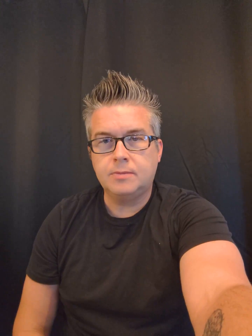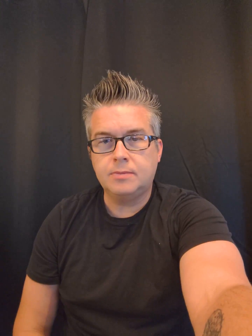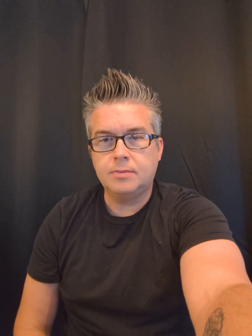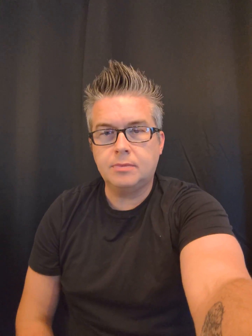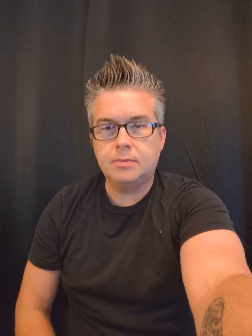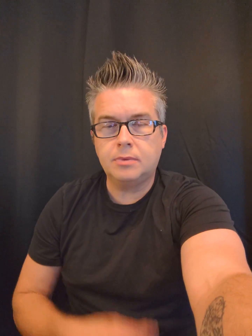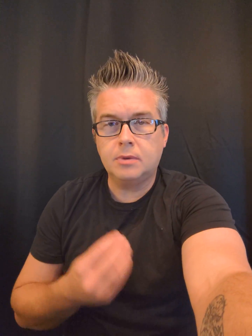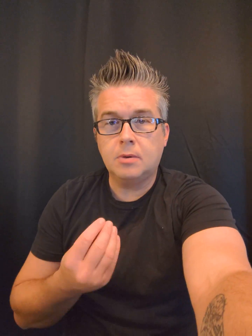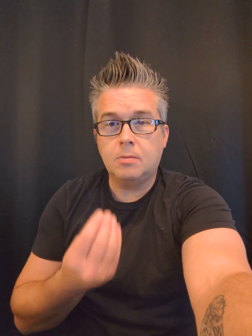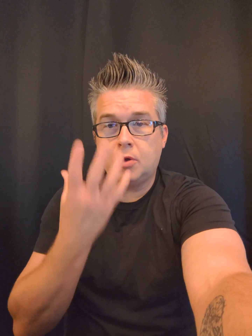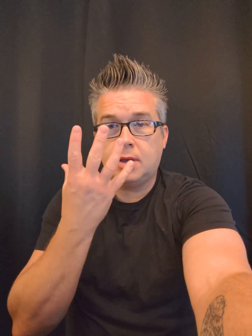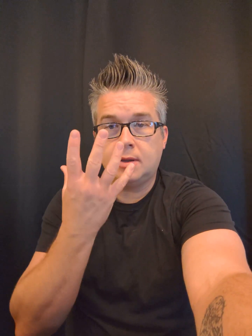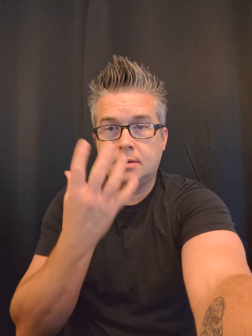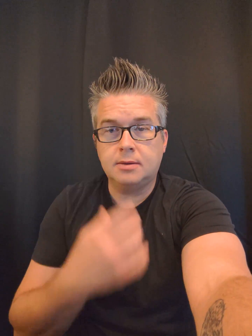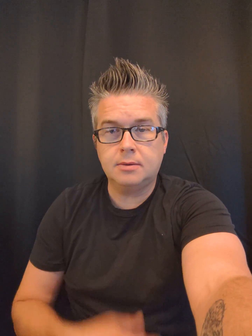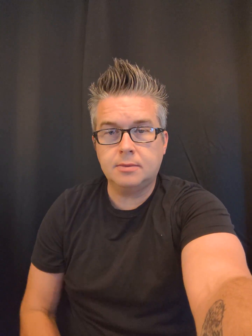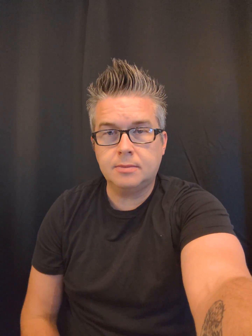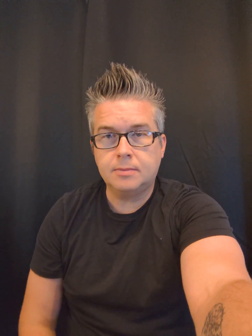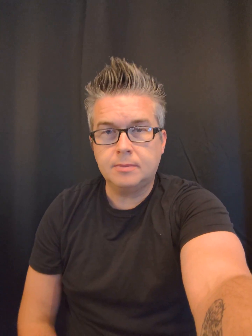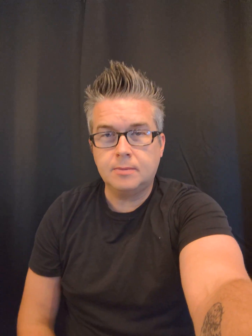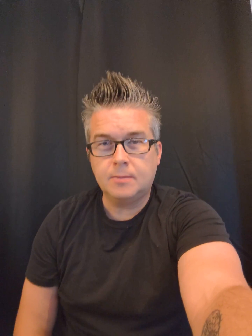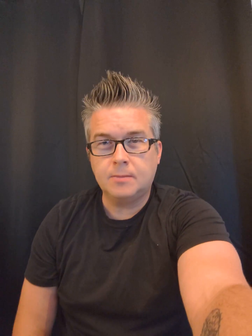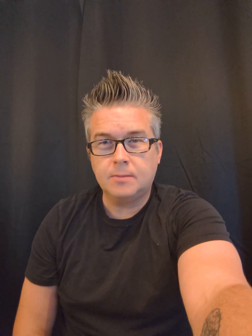plants